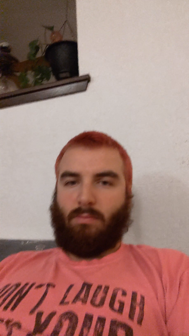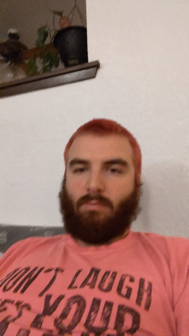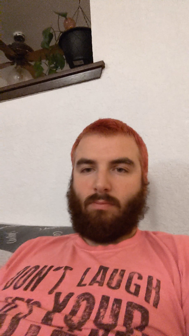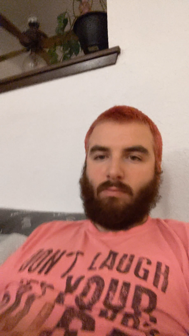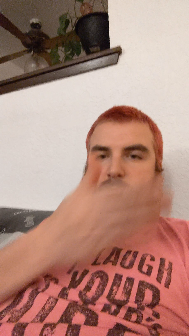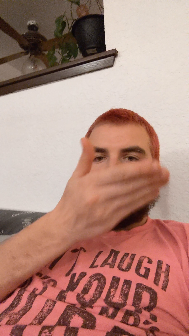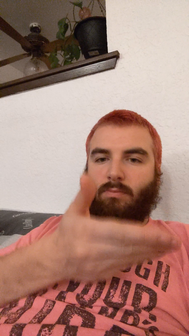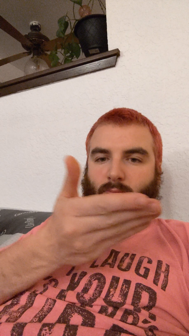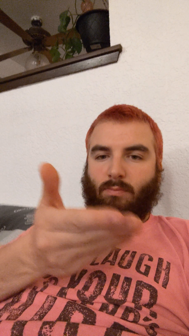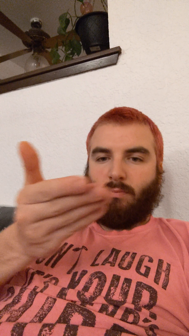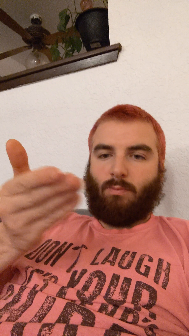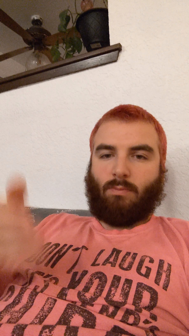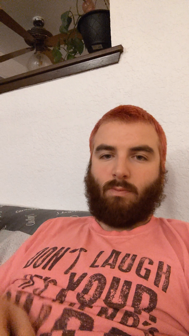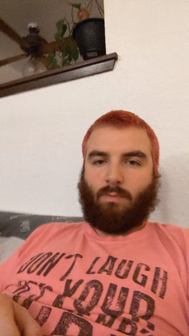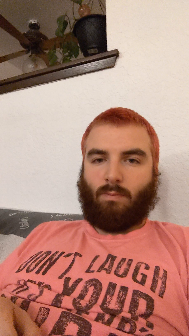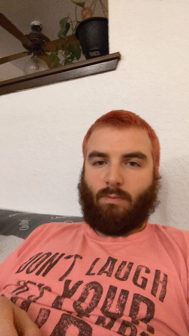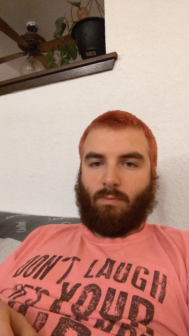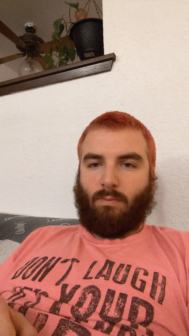carry